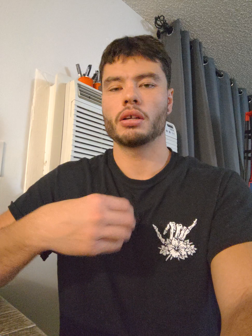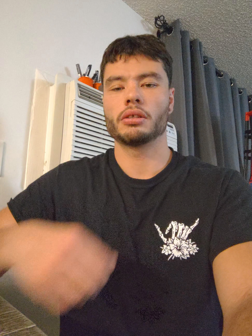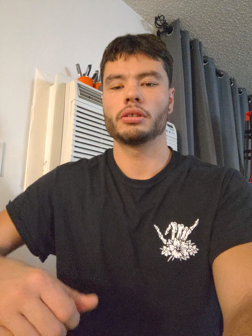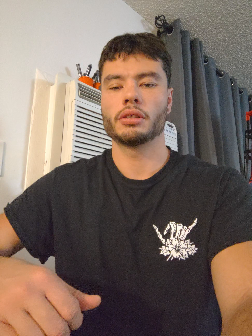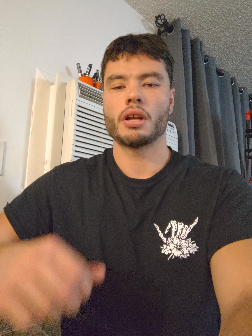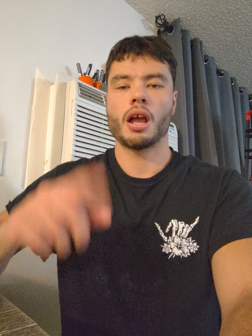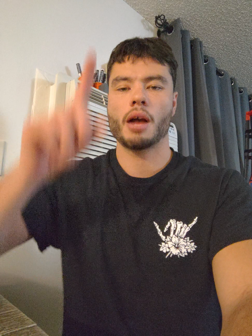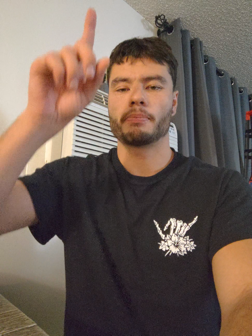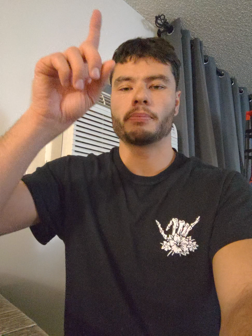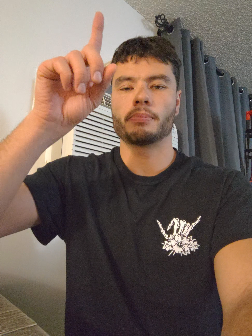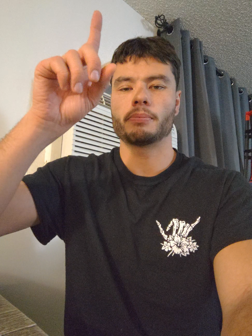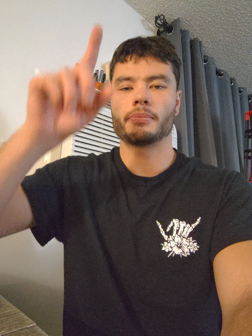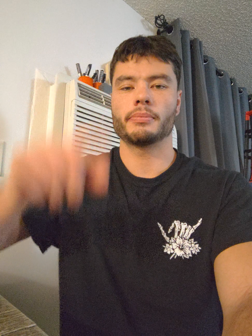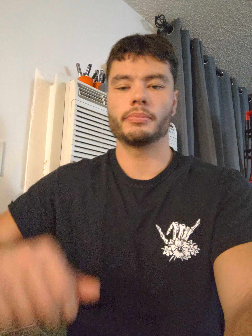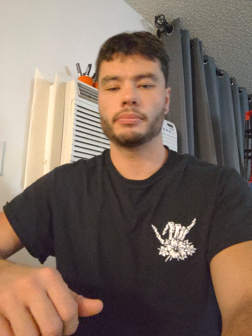up